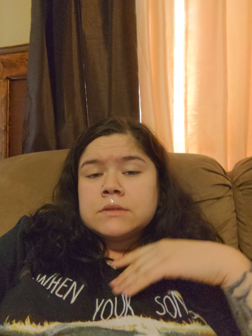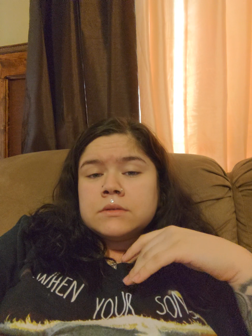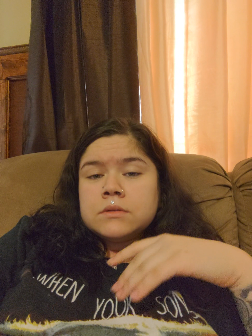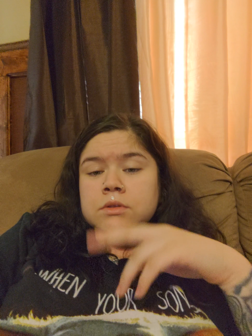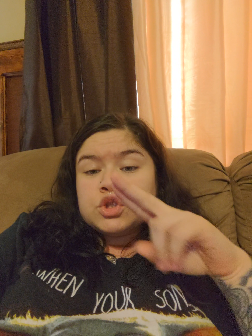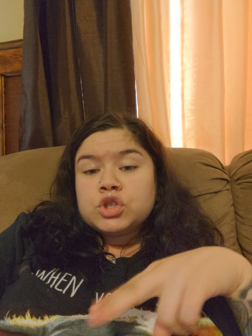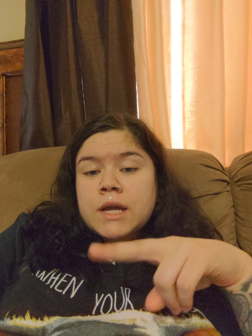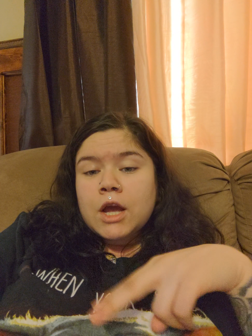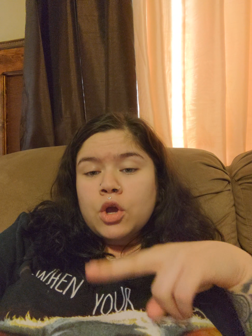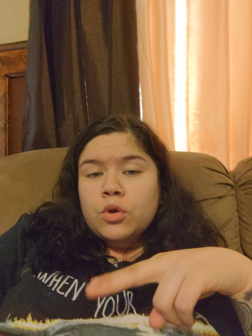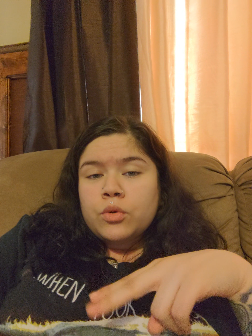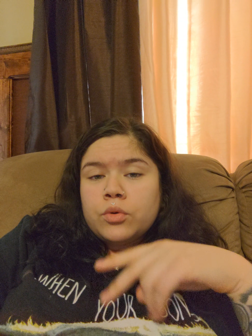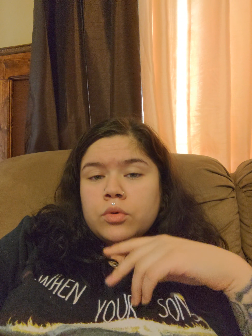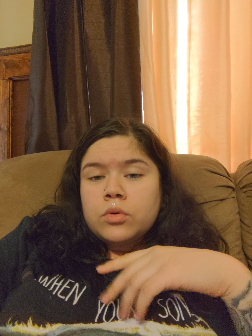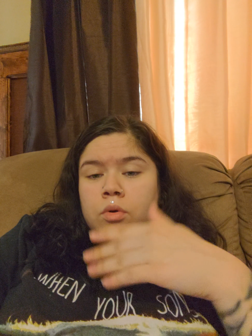chair